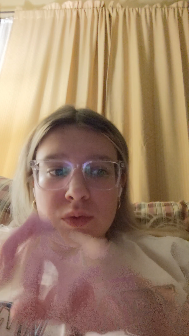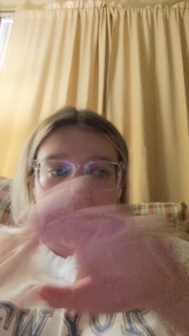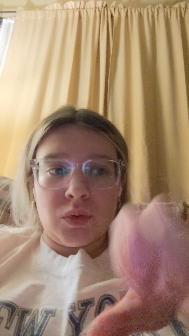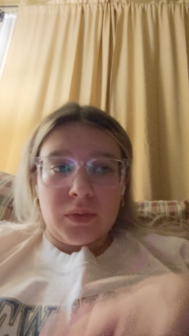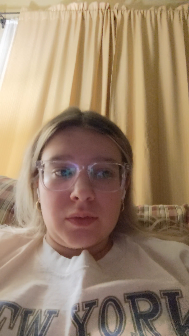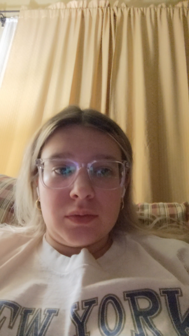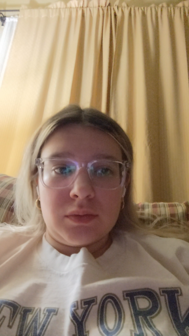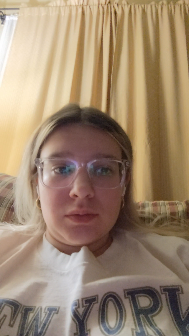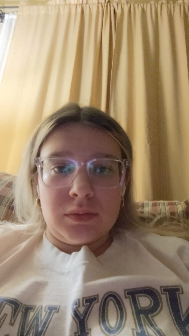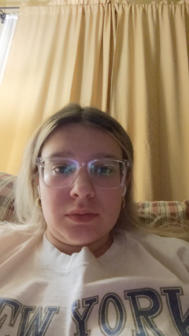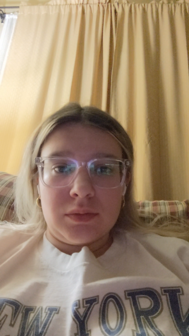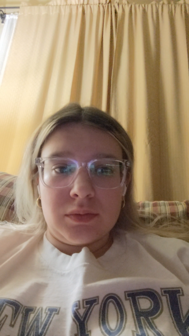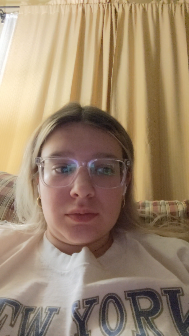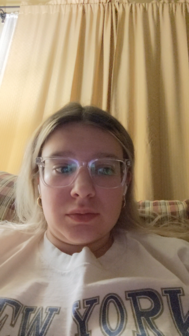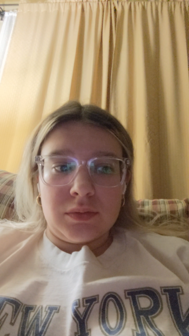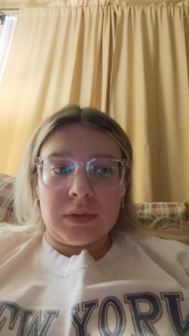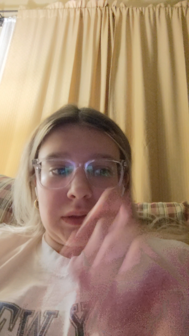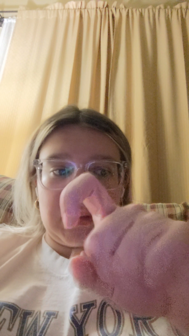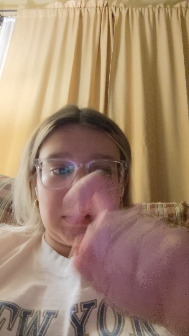need